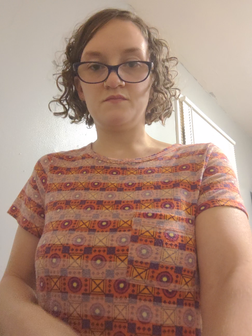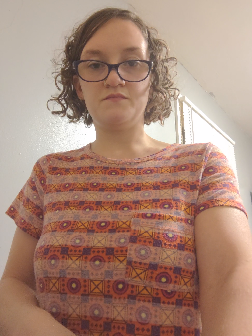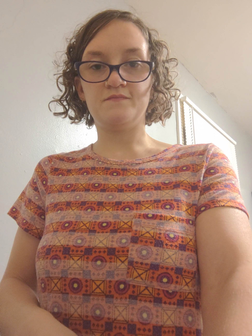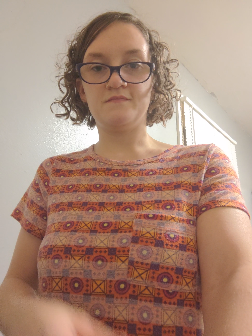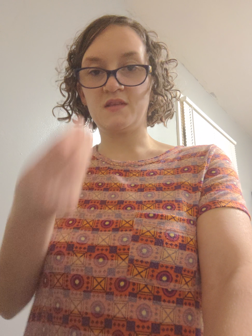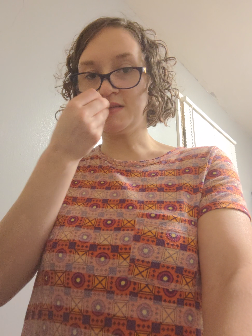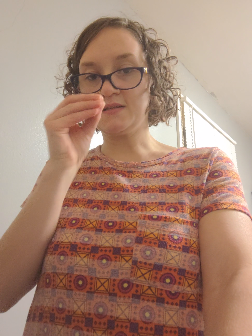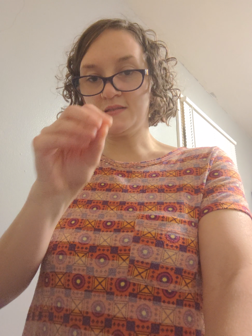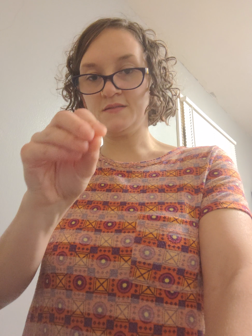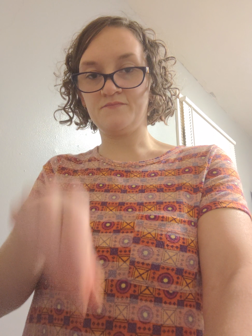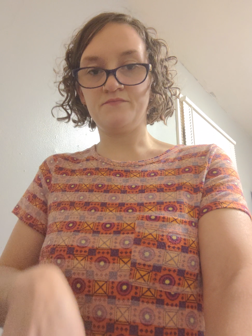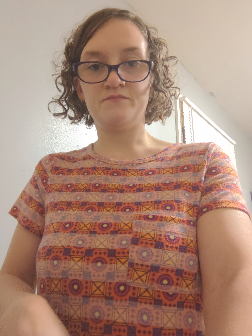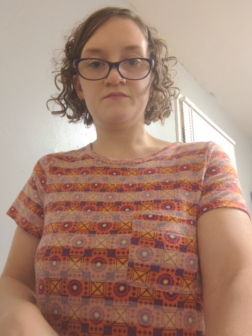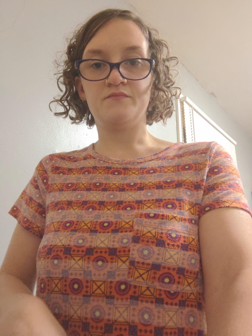kiss